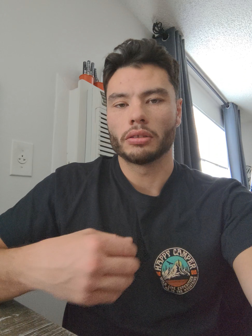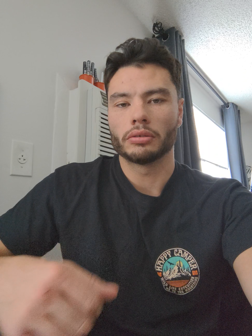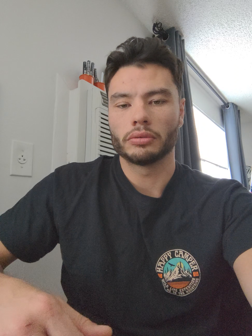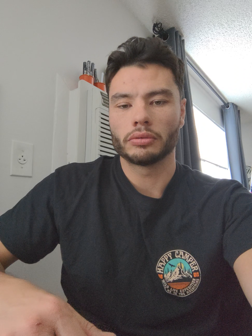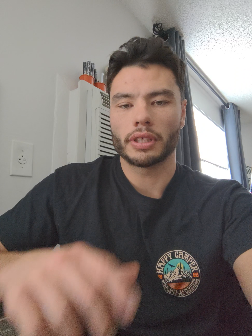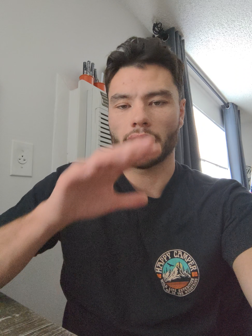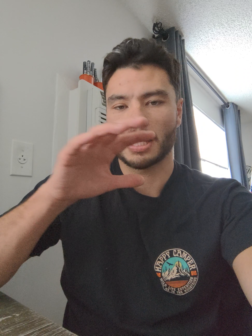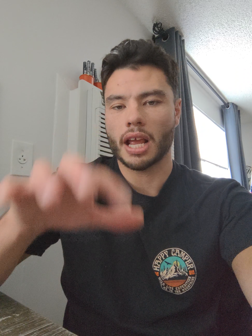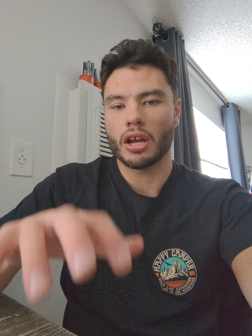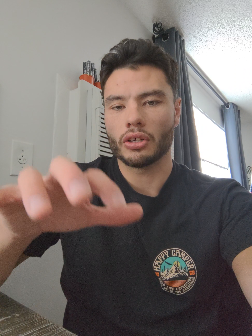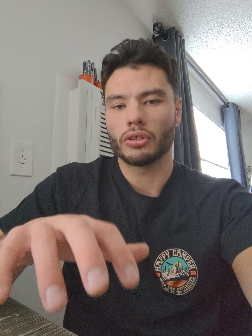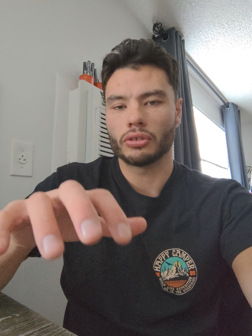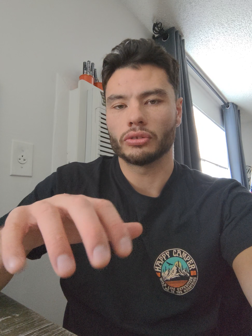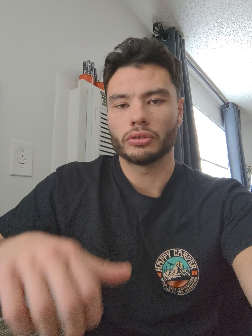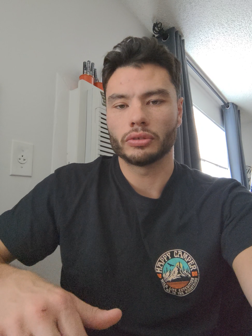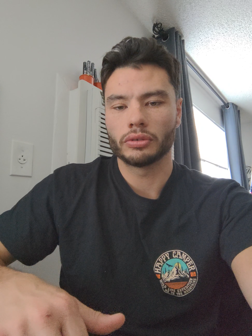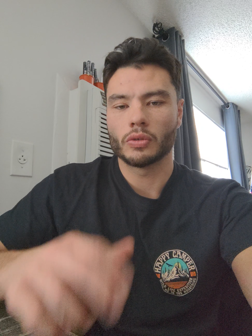alligator